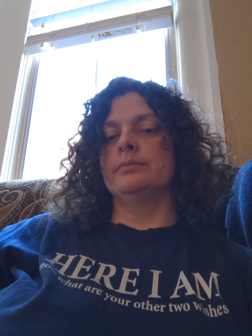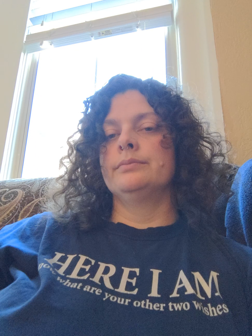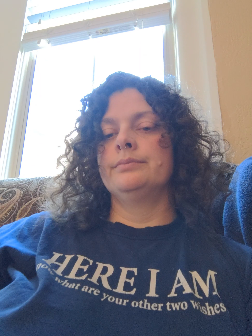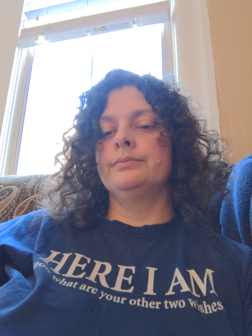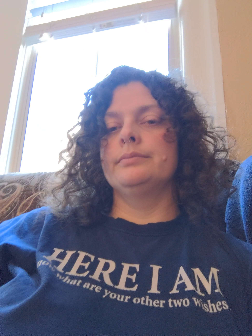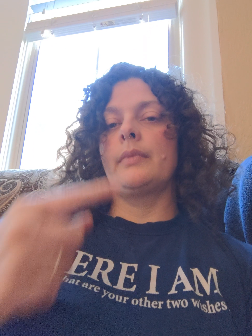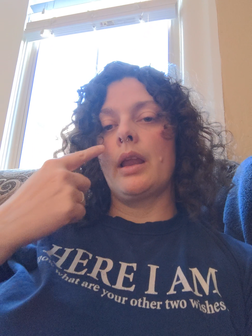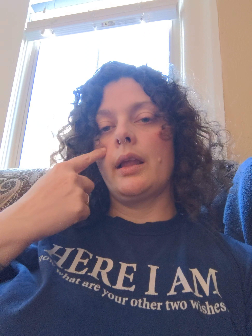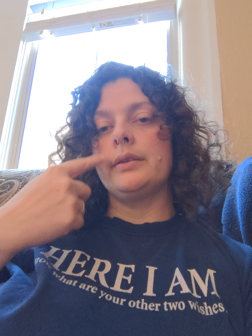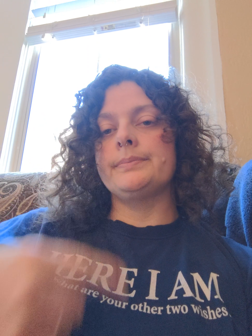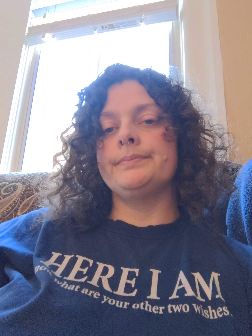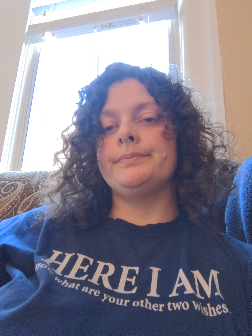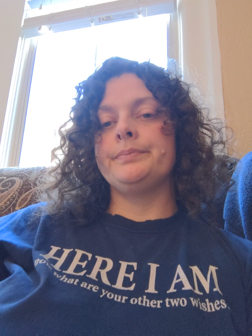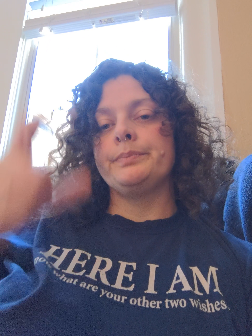eye